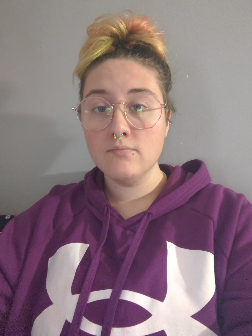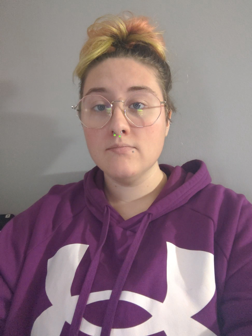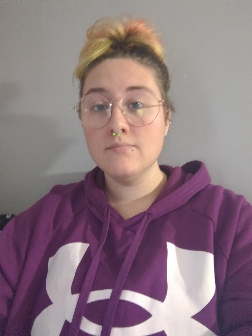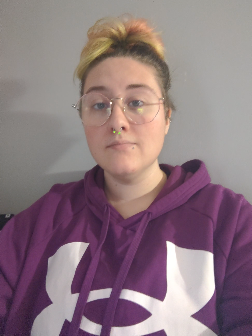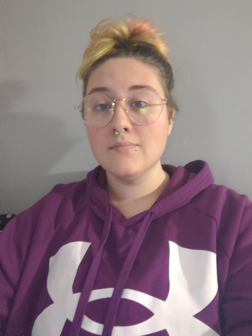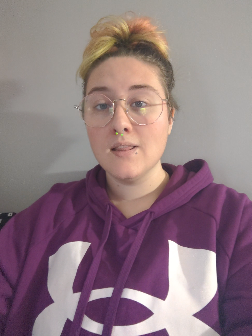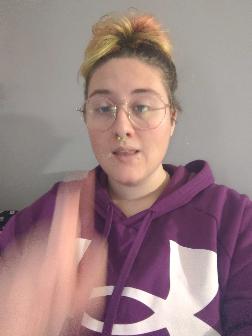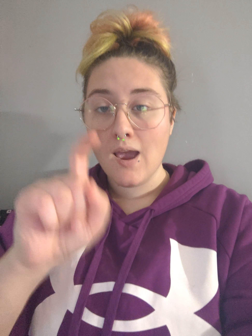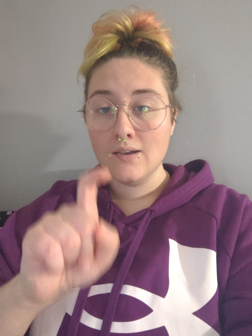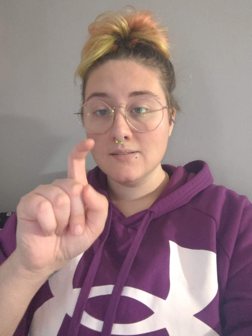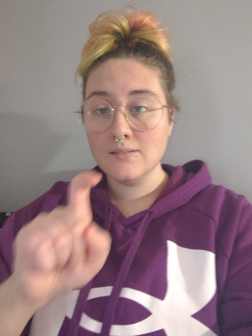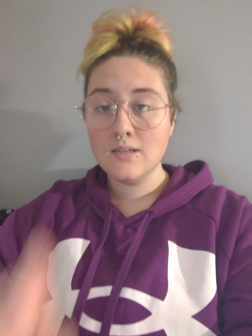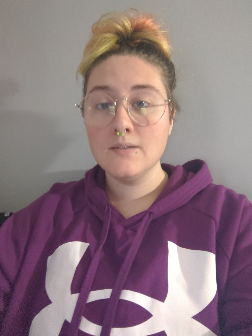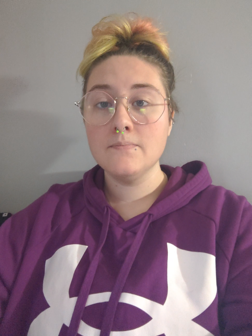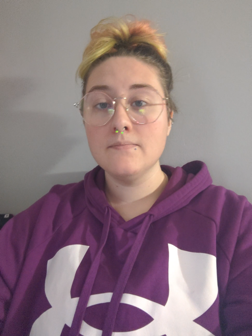closet